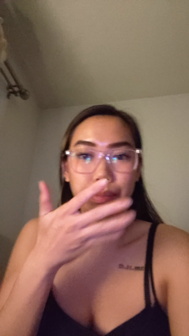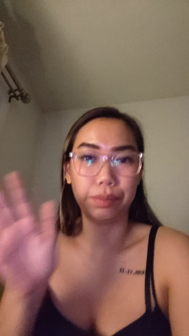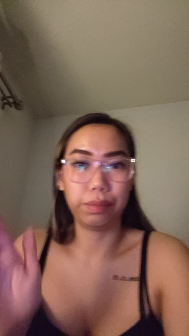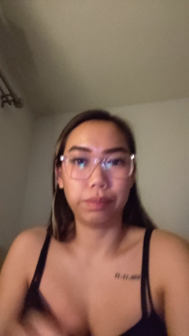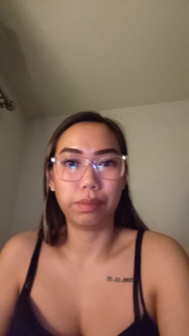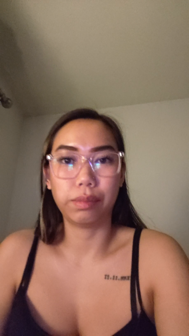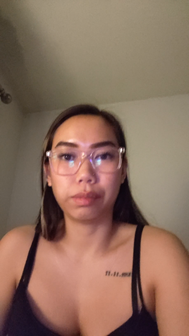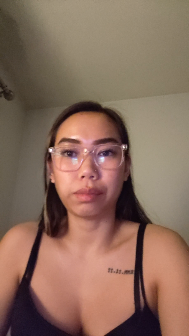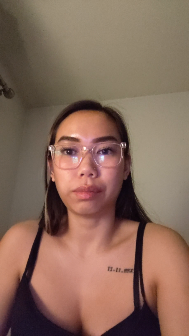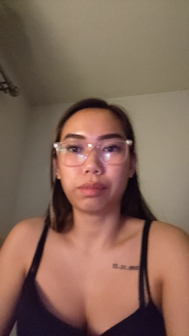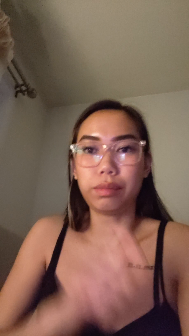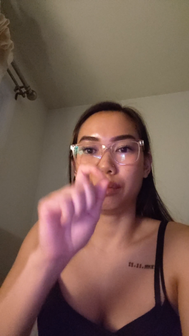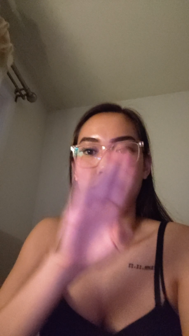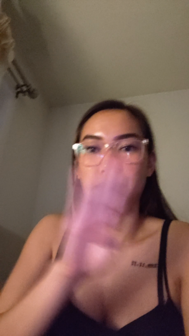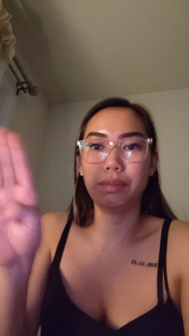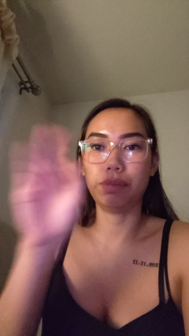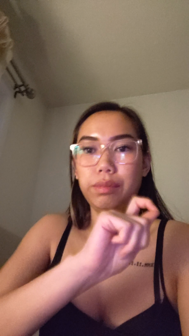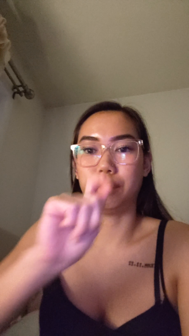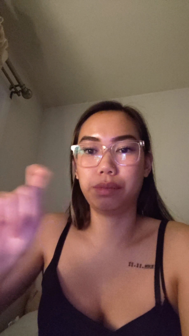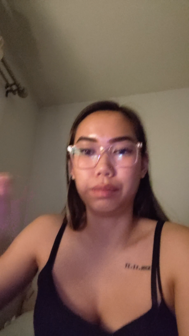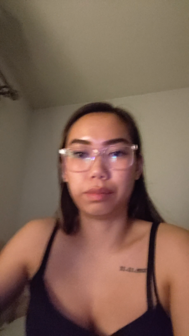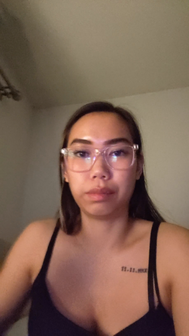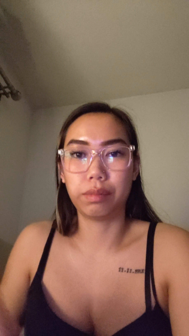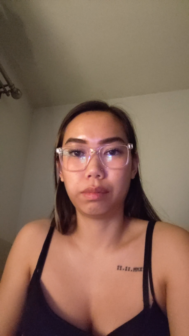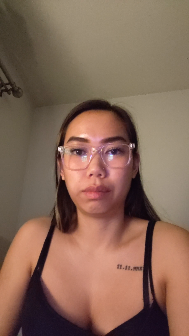chalk